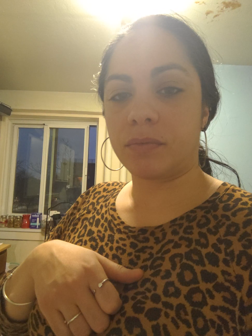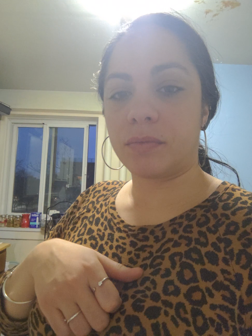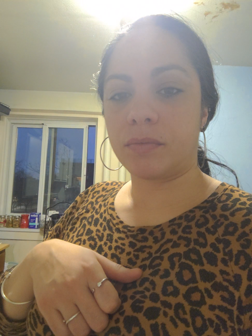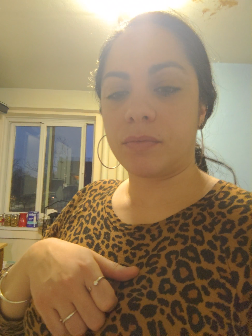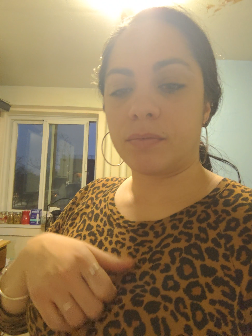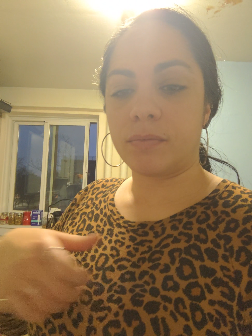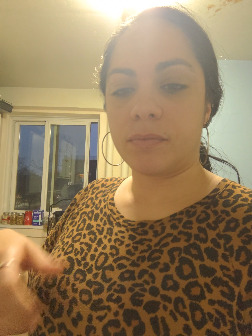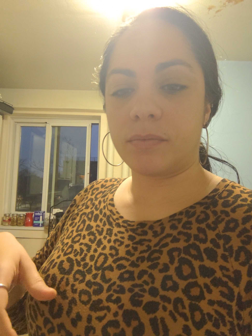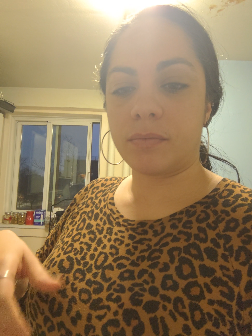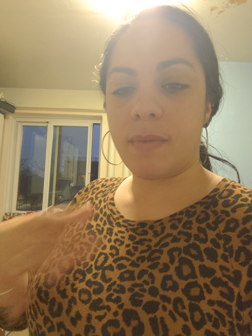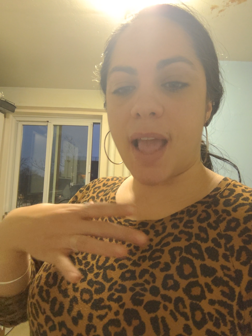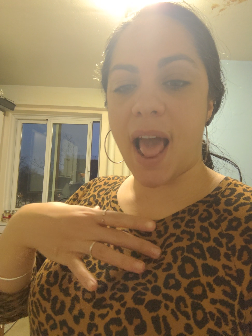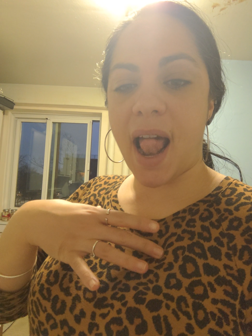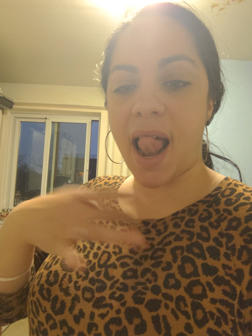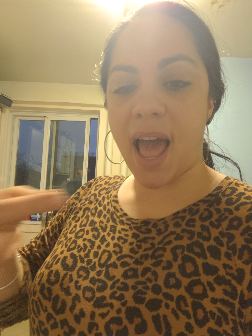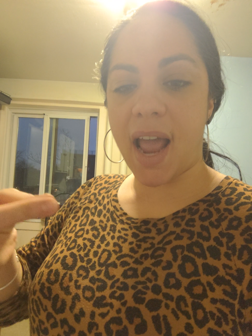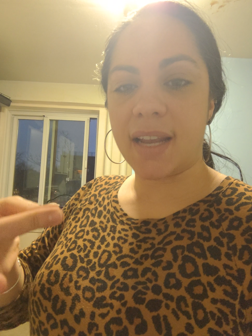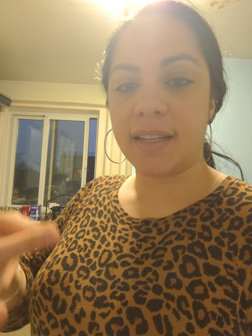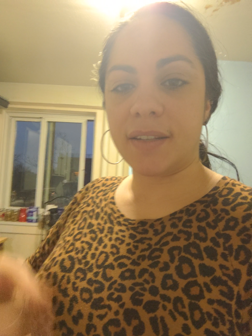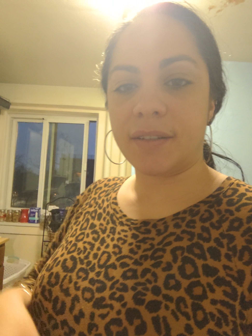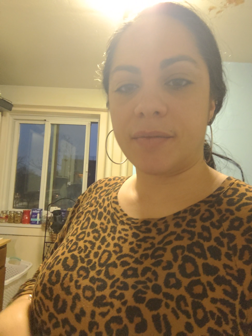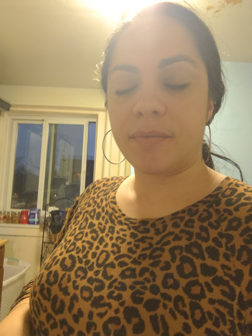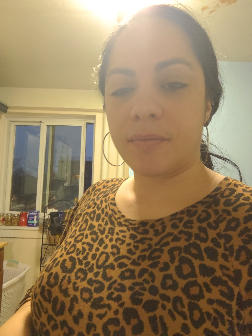like